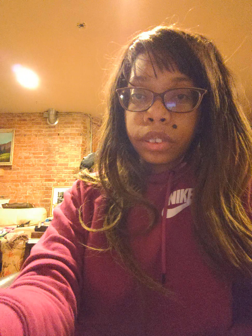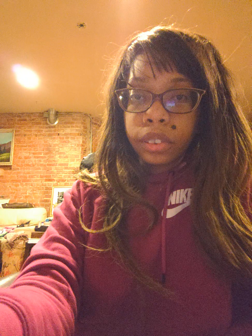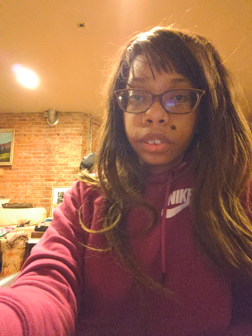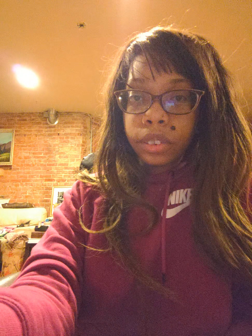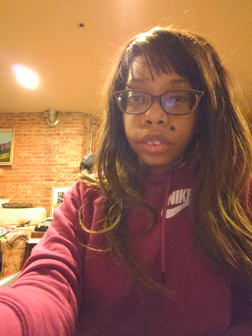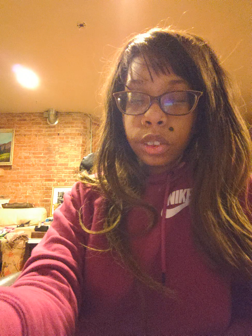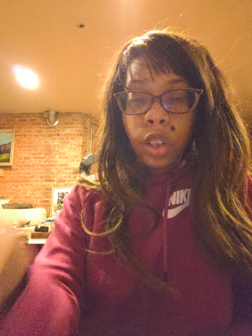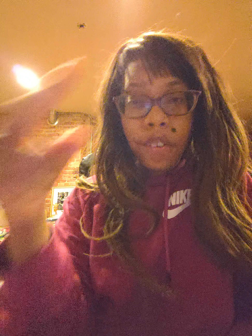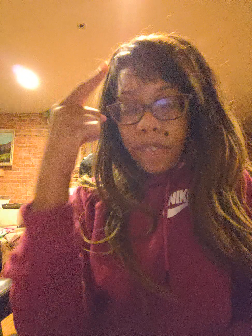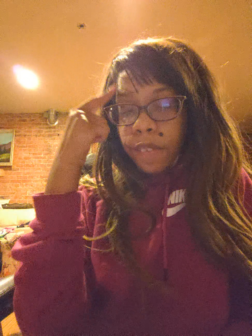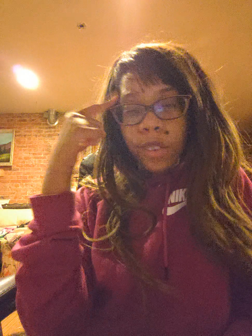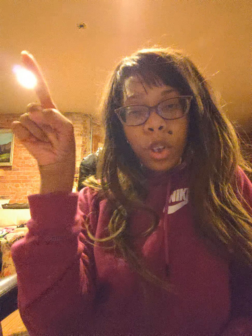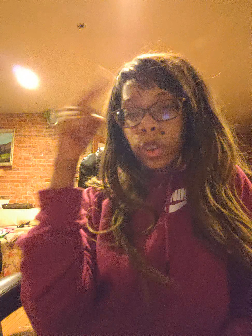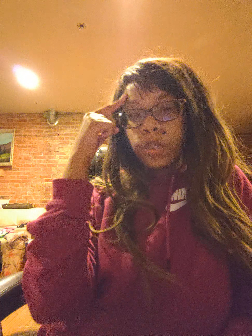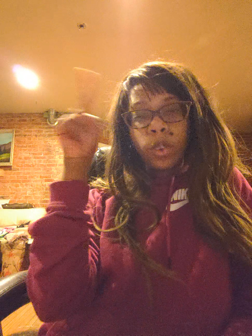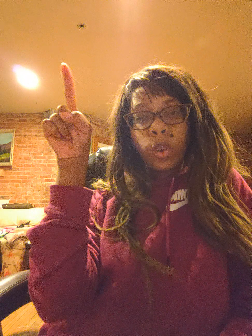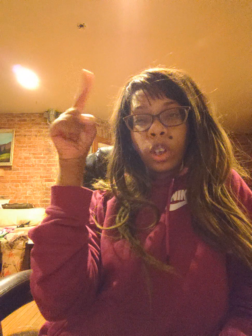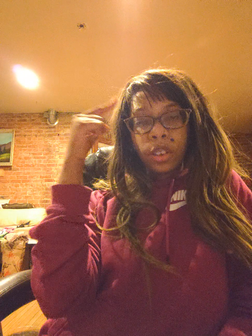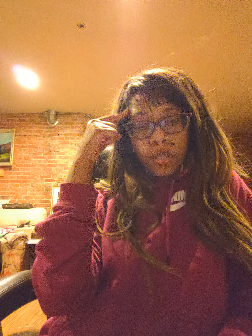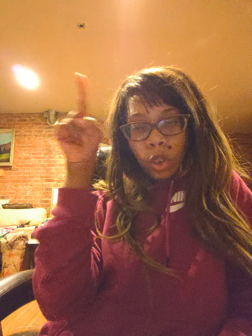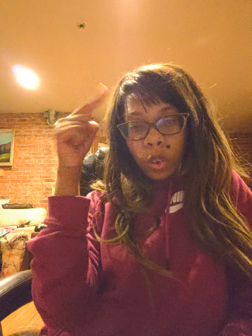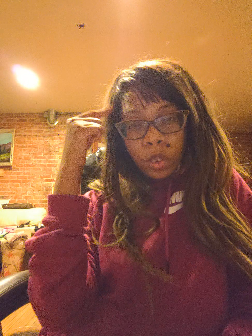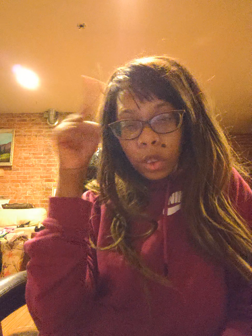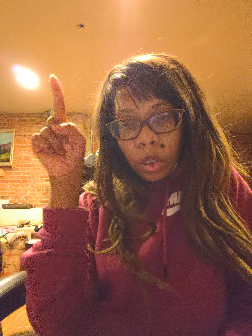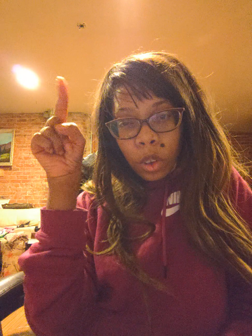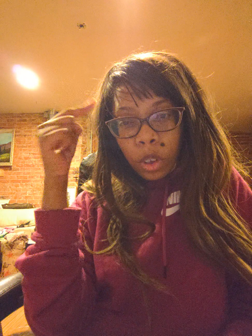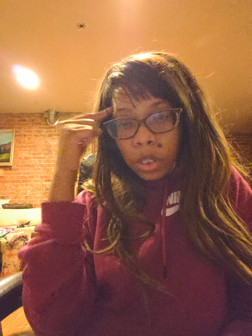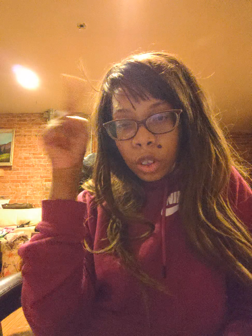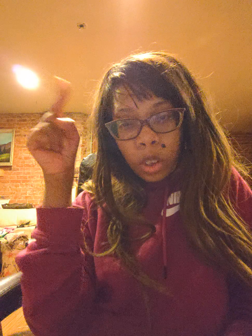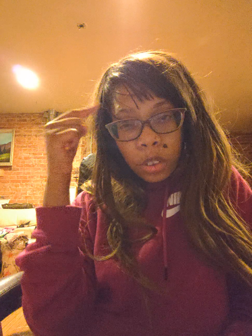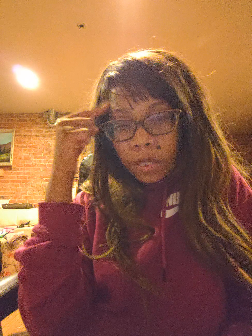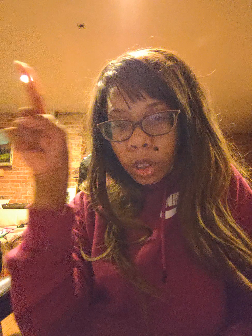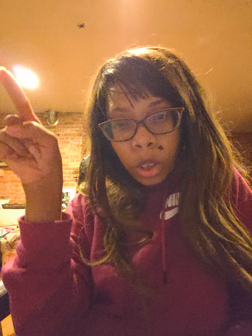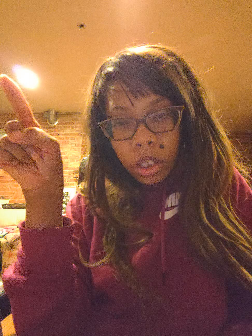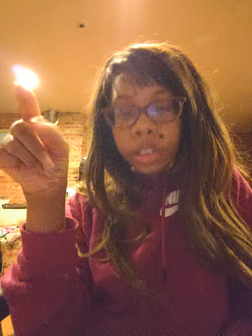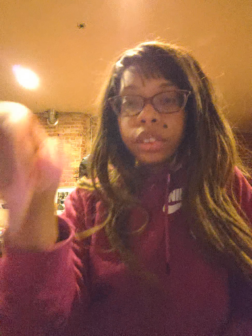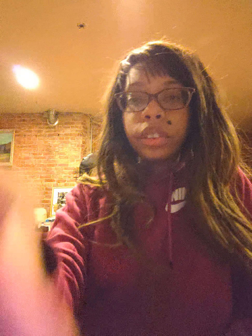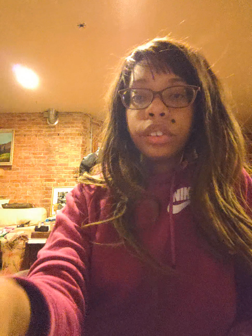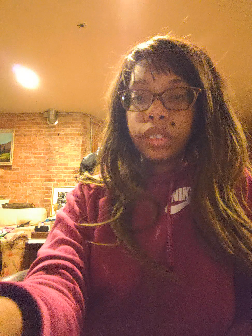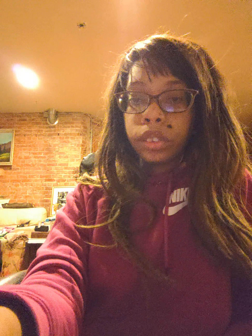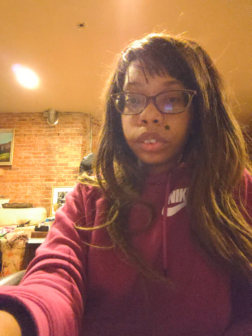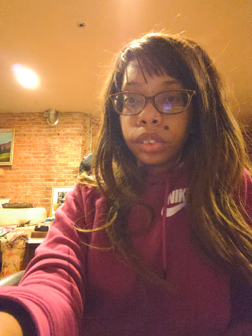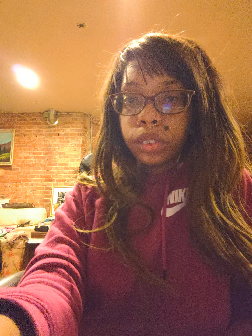for